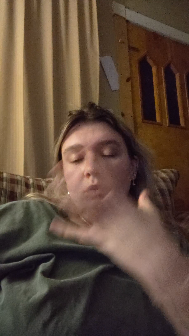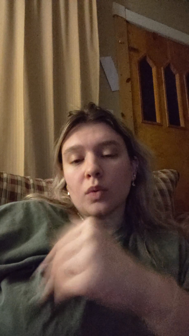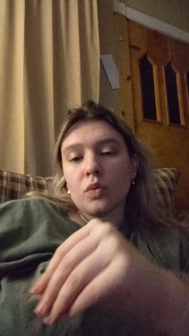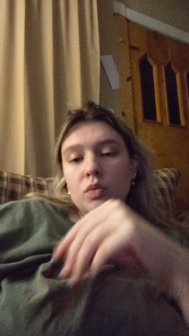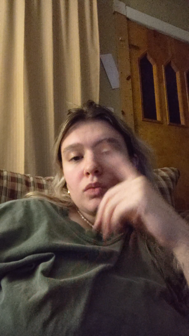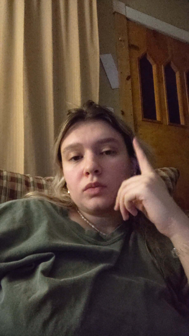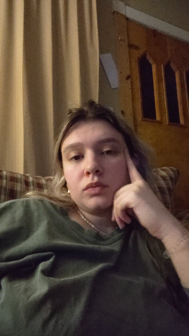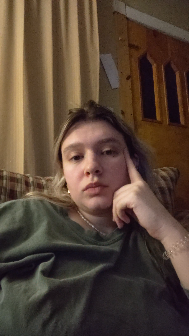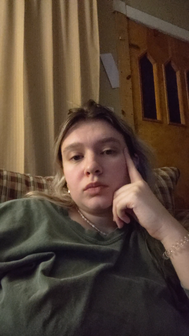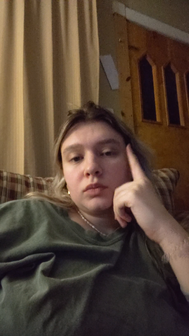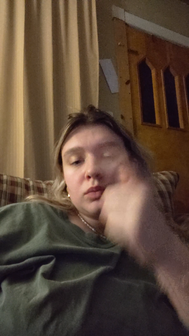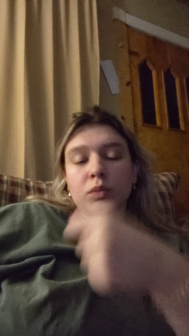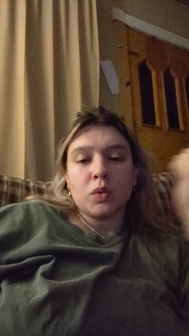pull